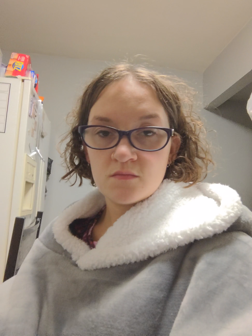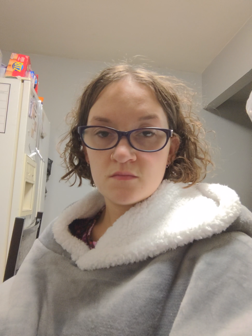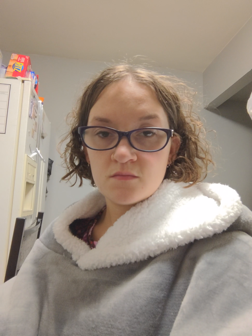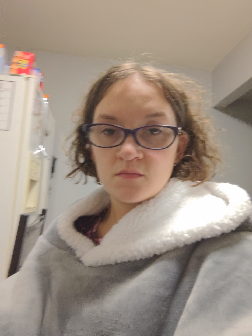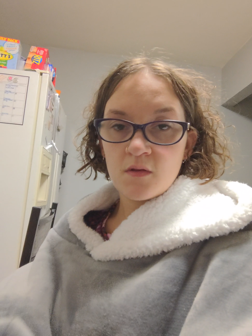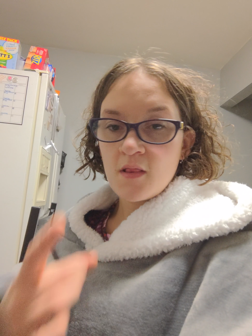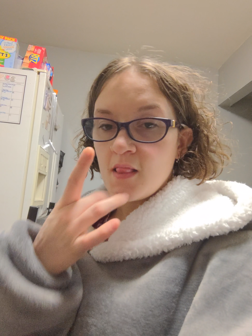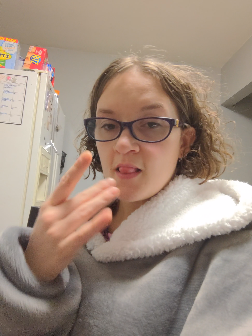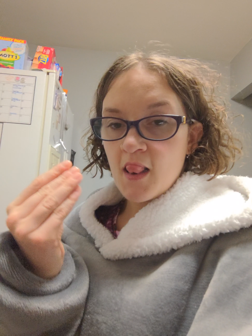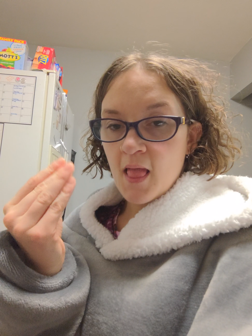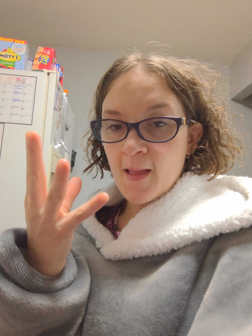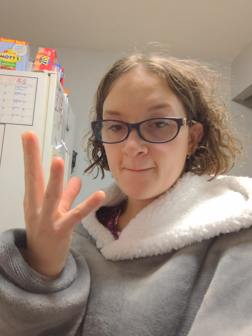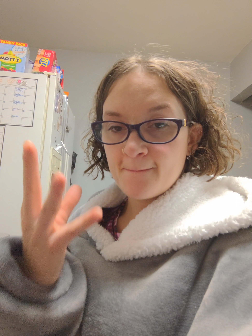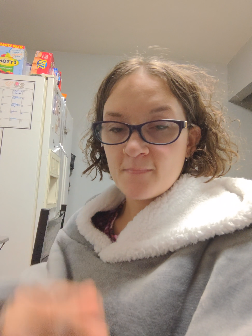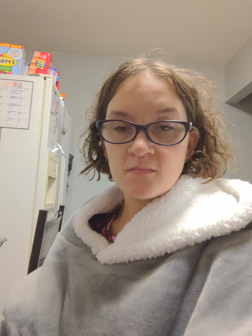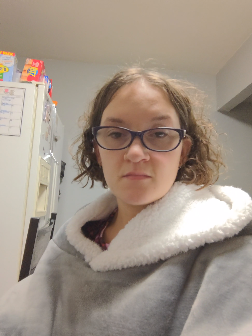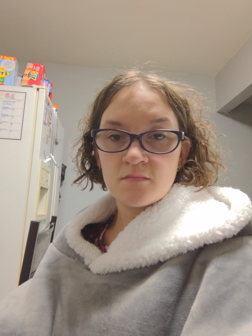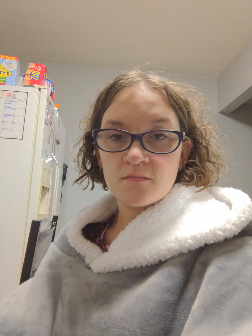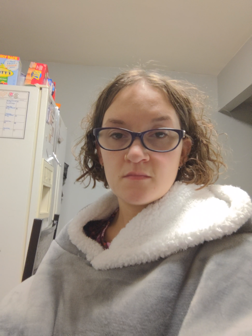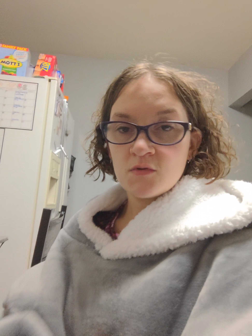lamp